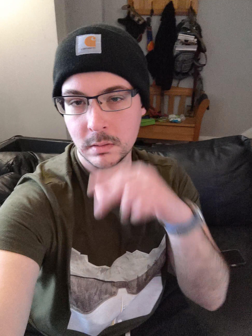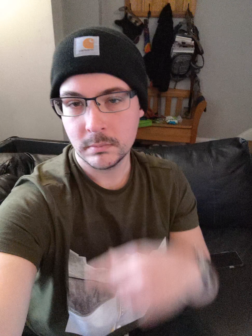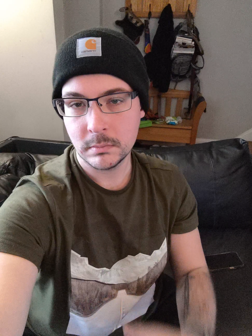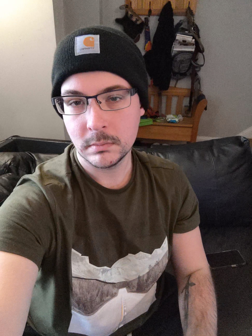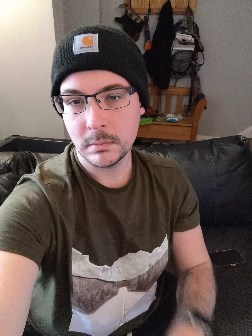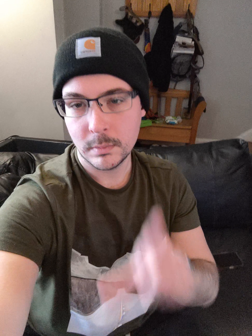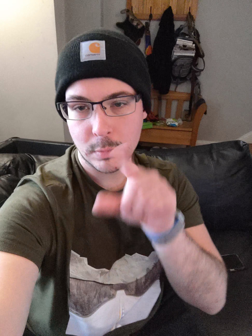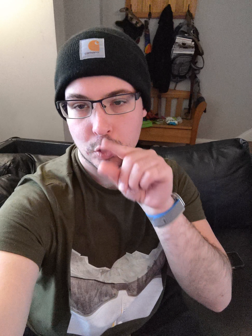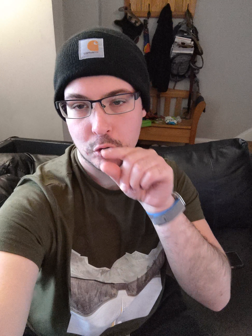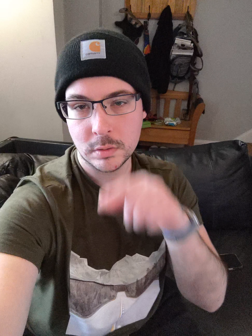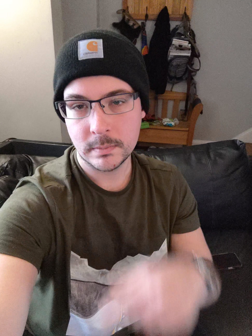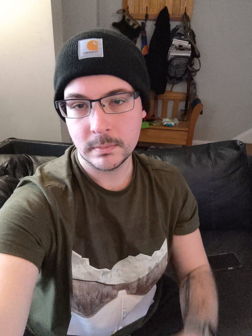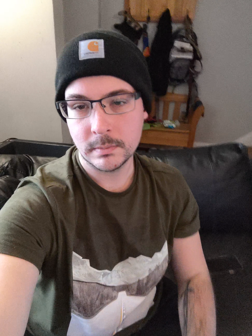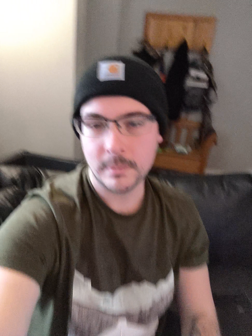bird